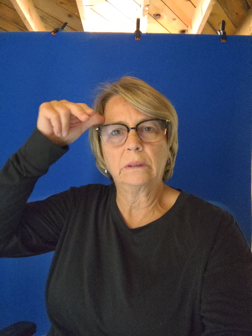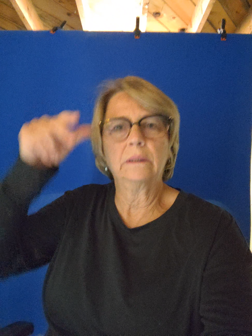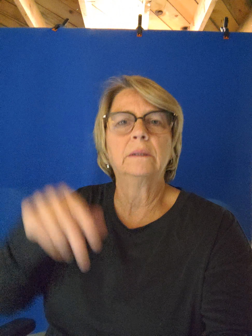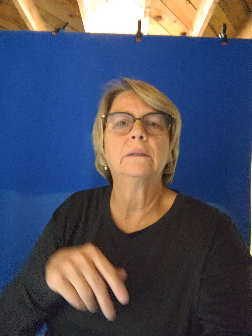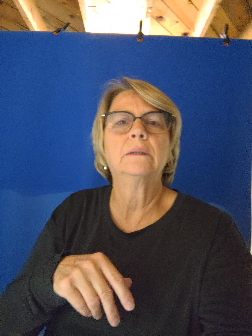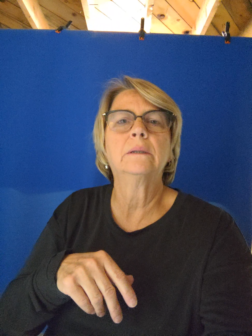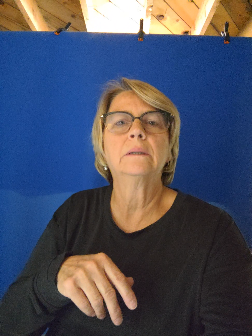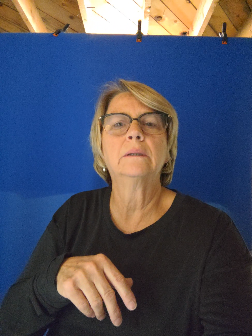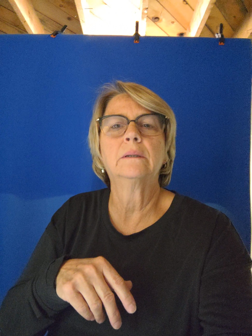horse